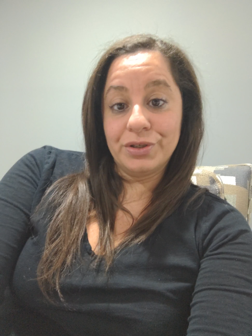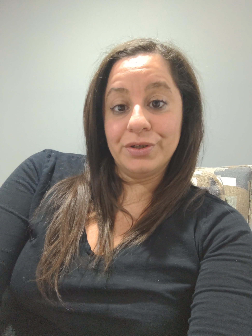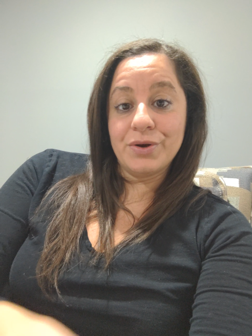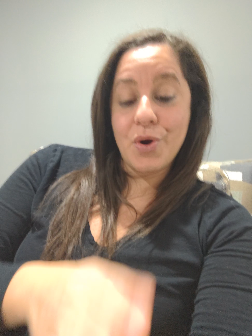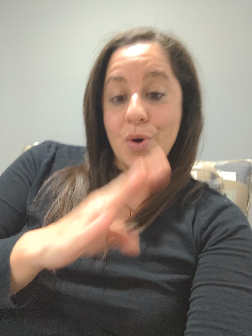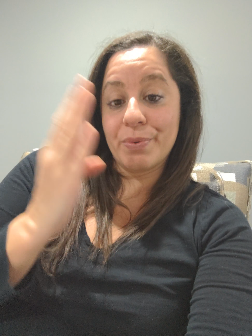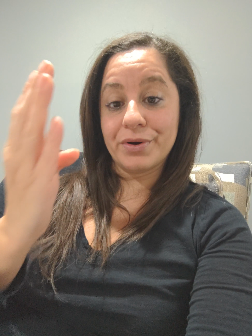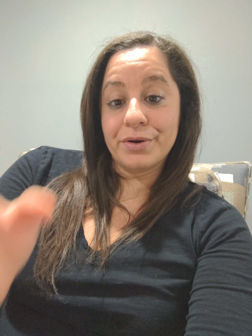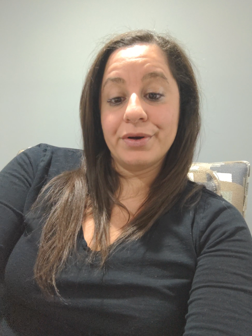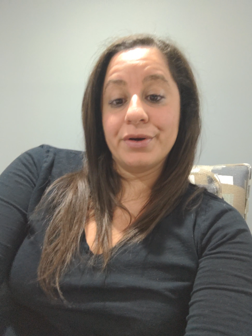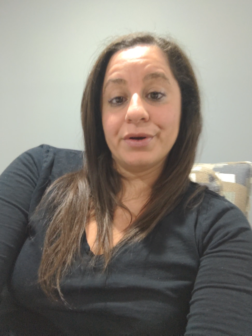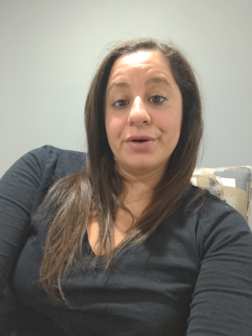open